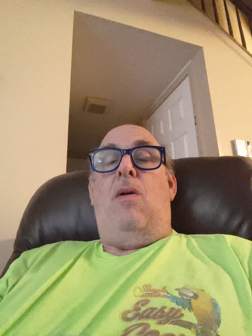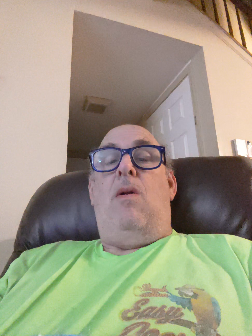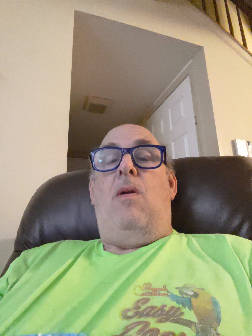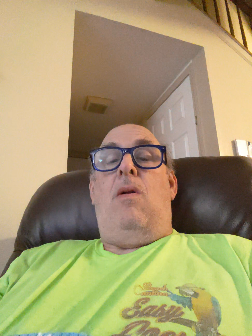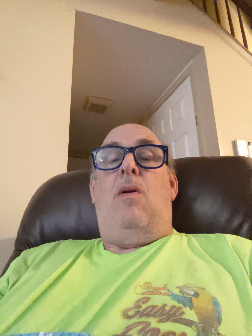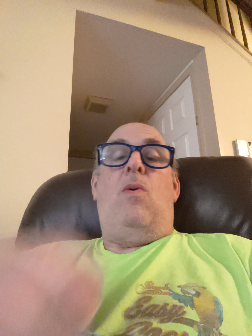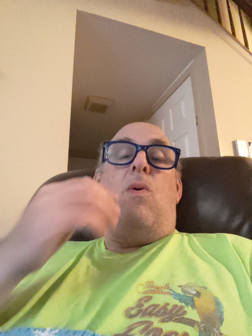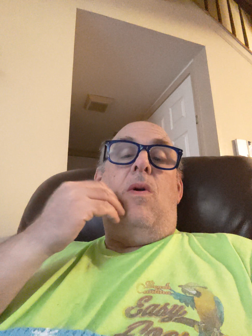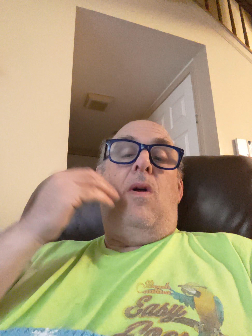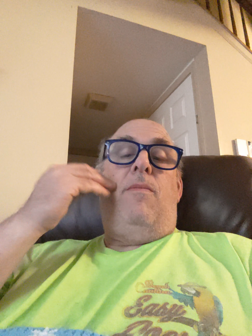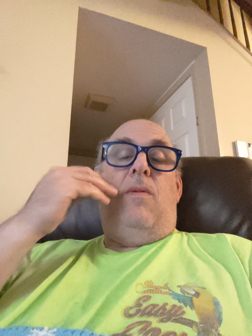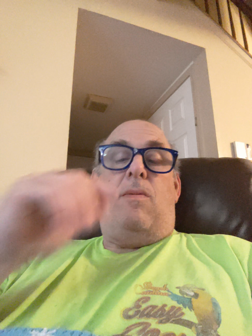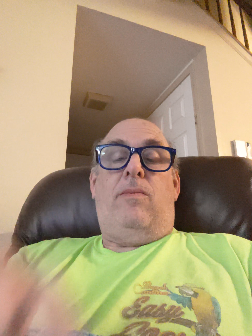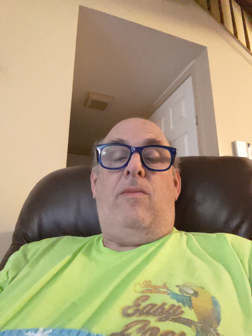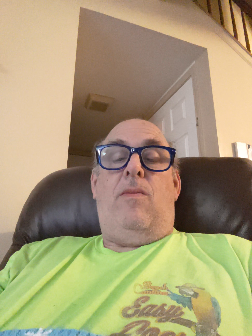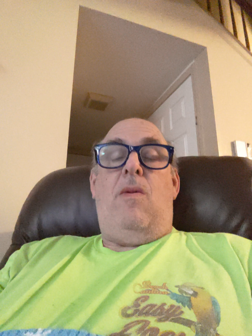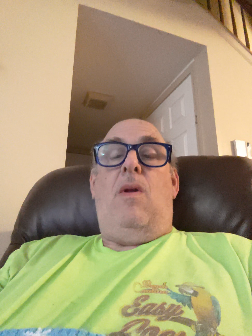home